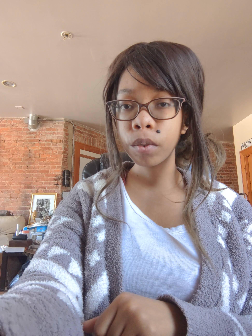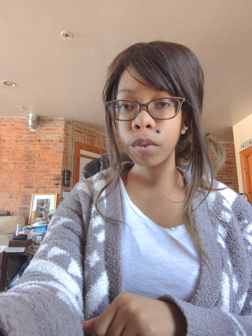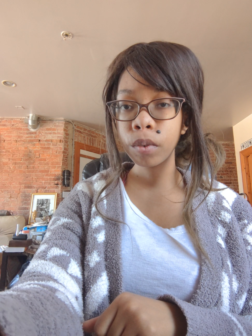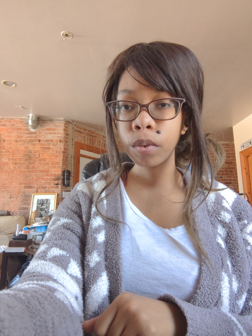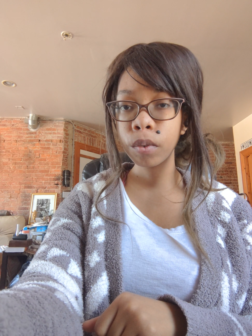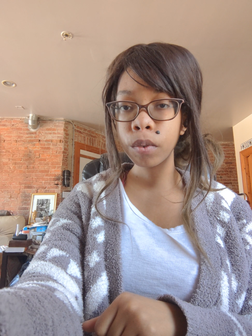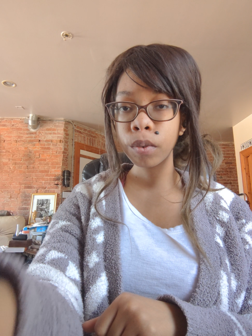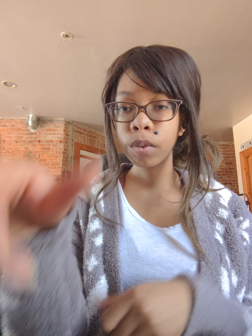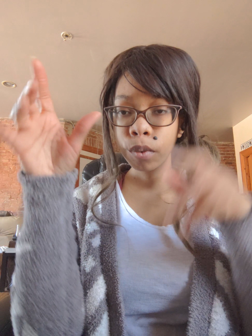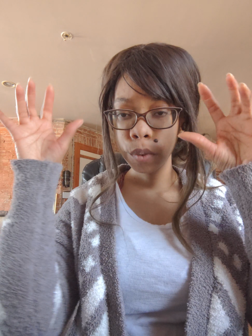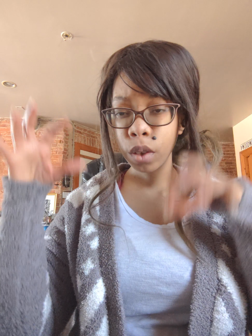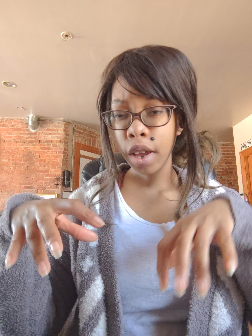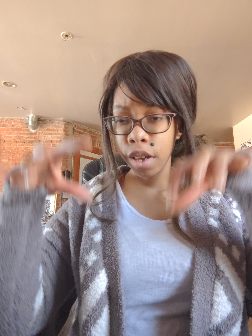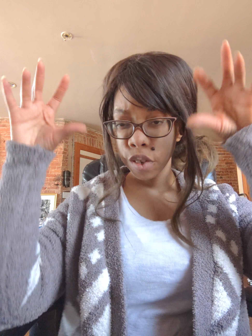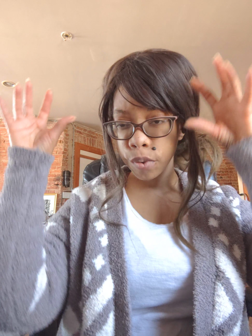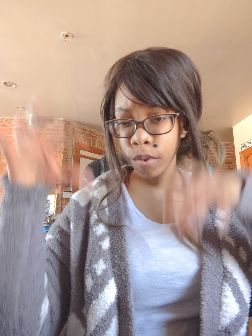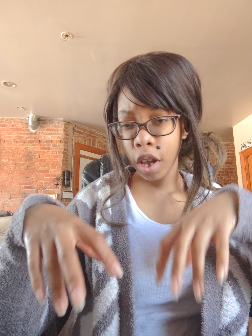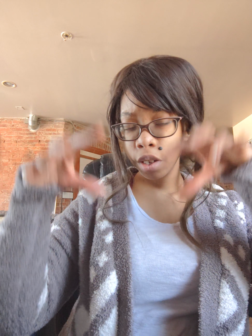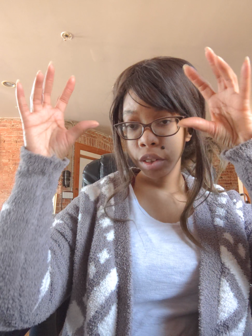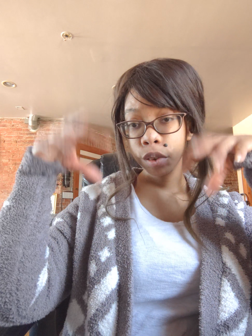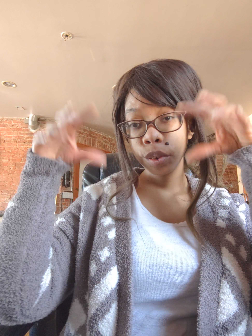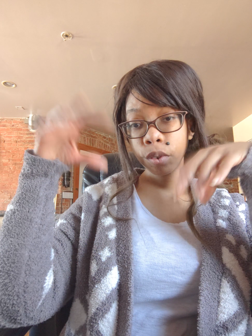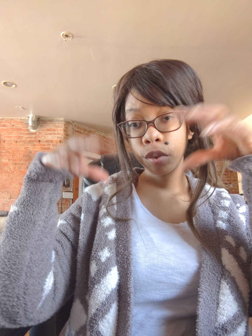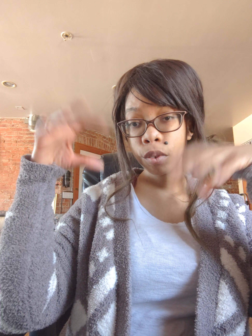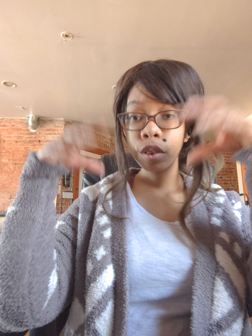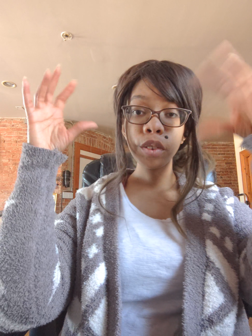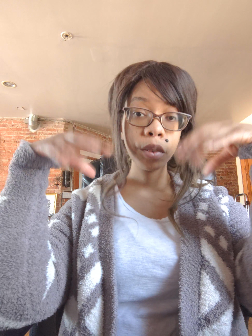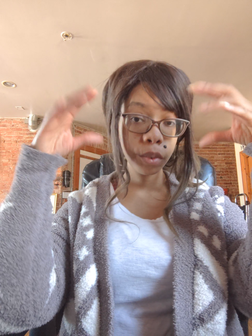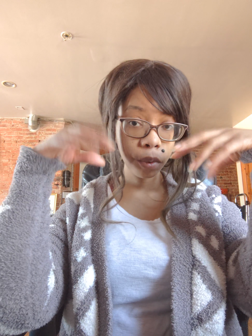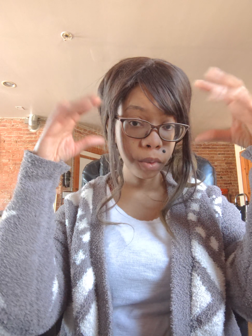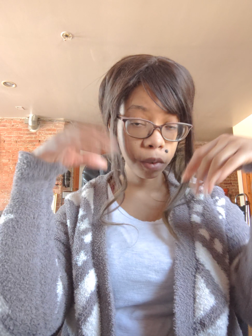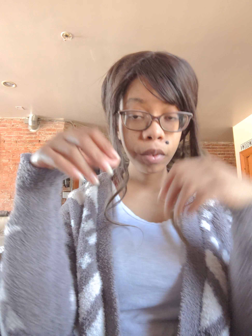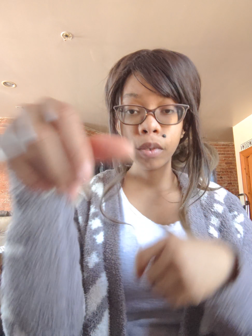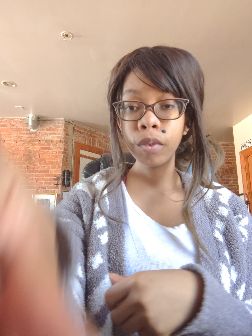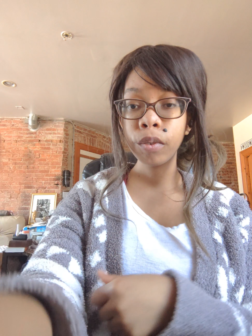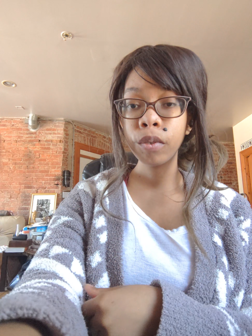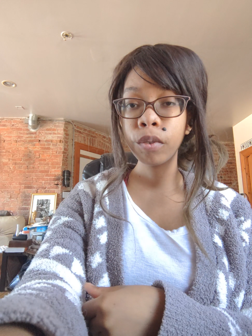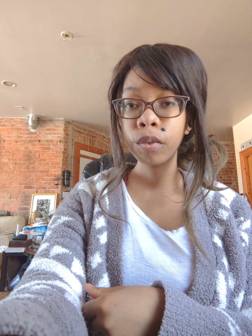rain